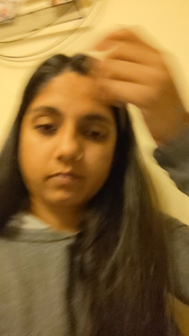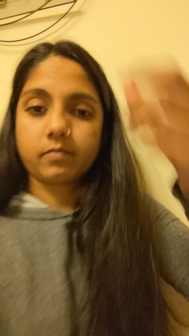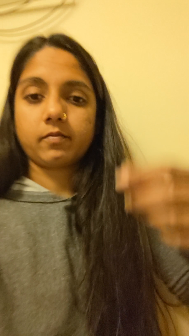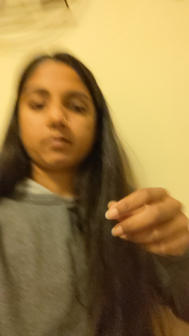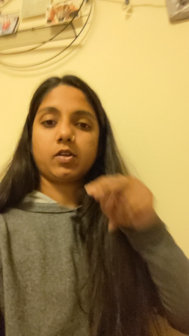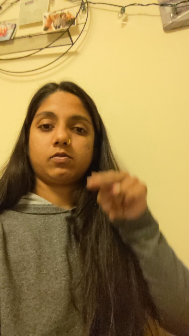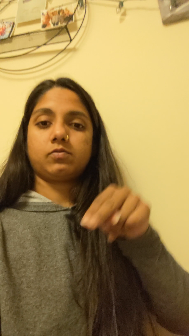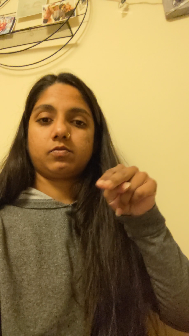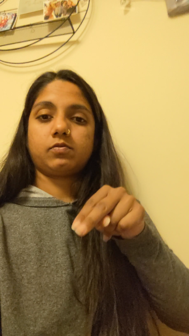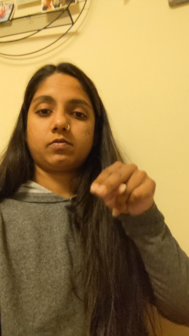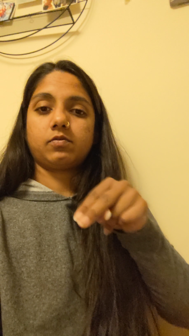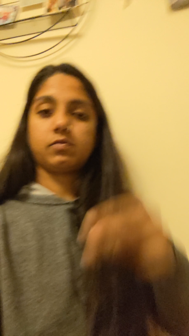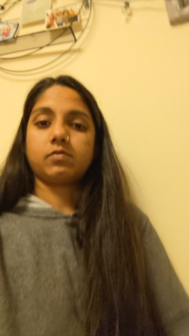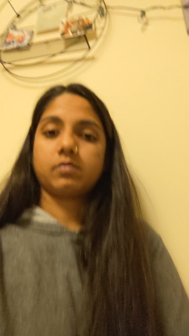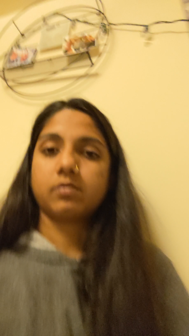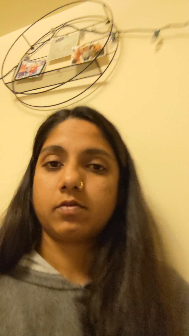nurse